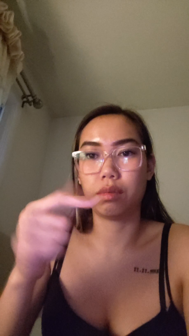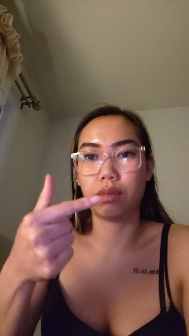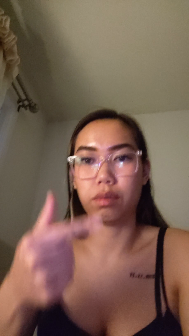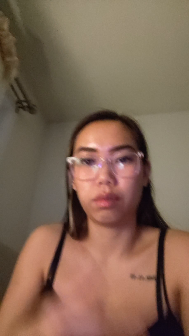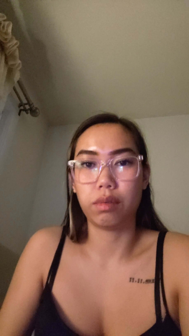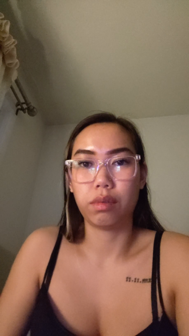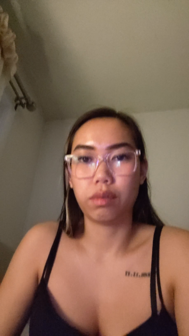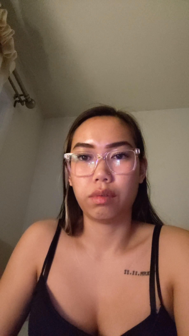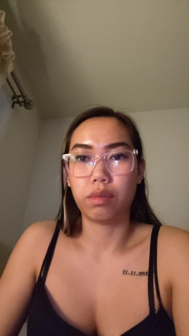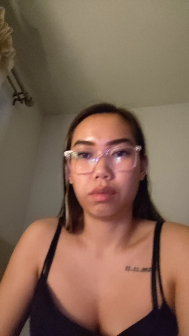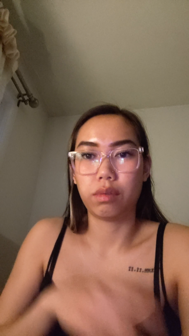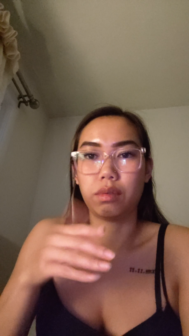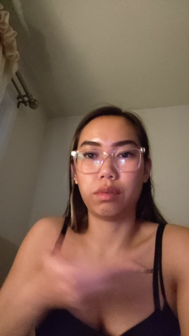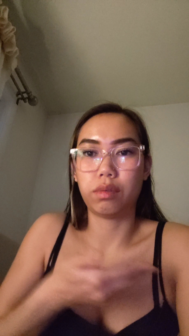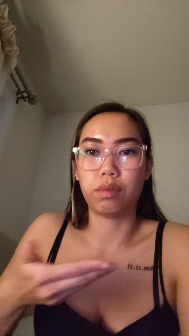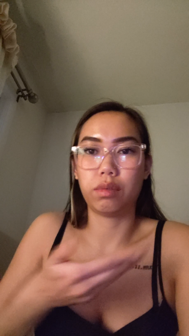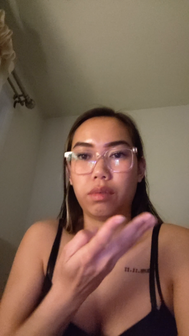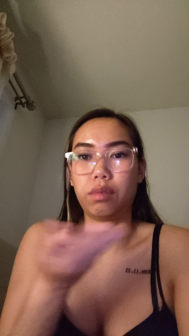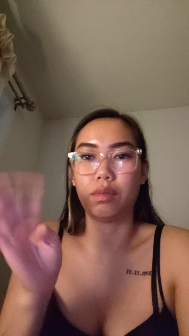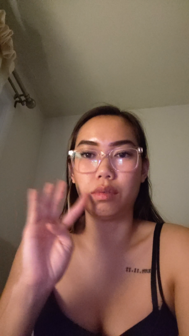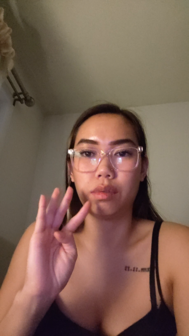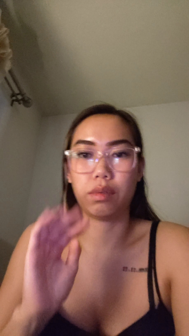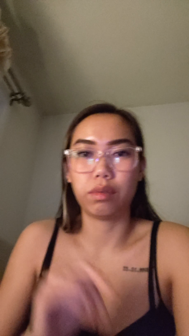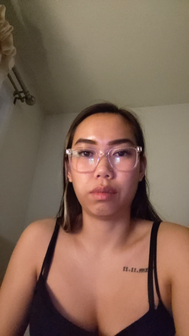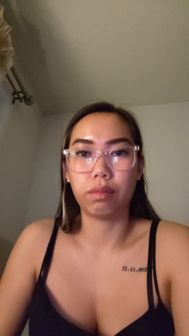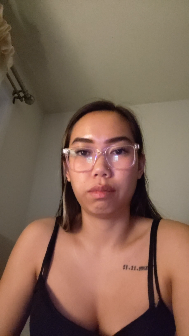crib